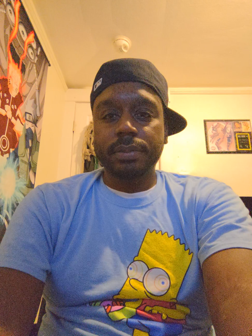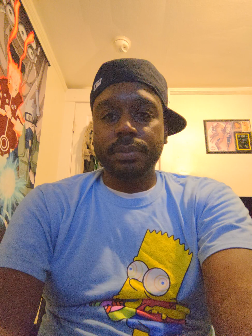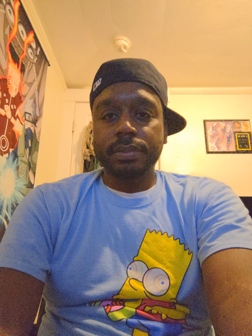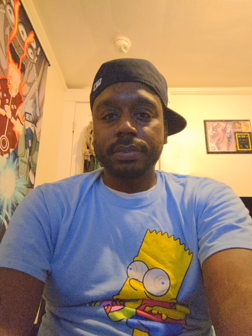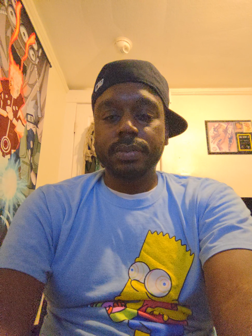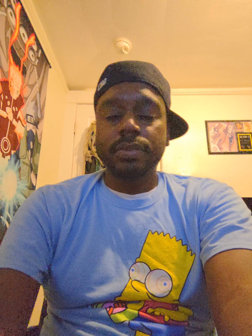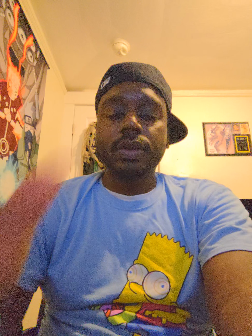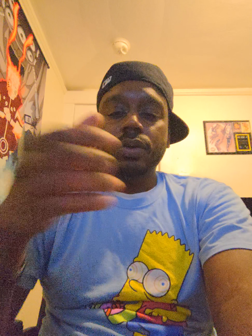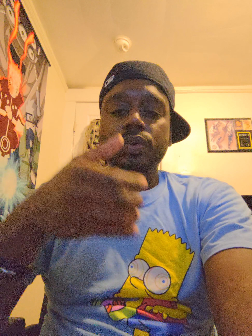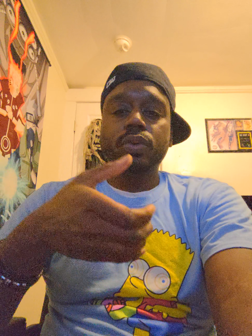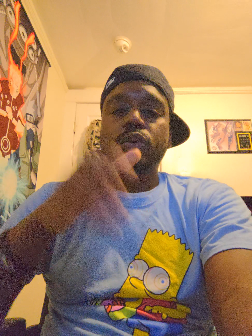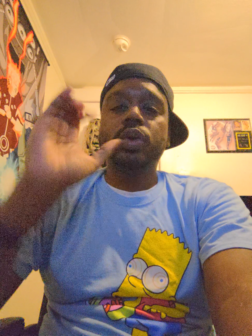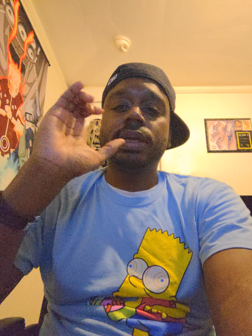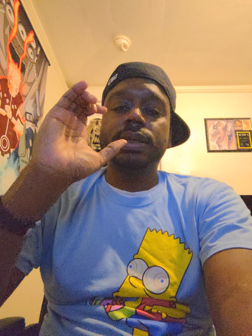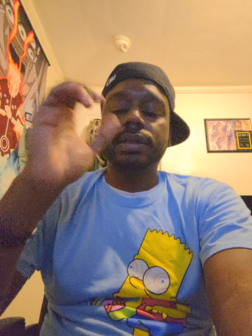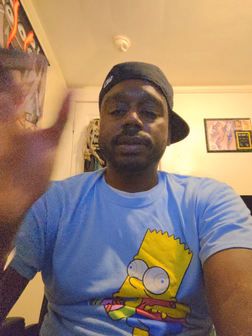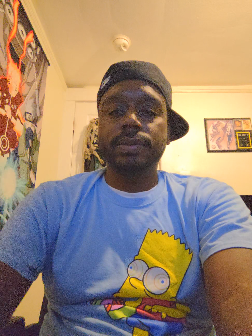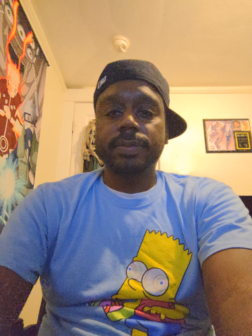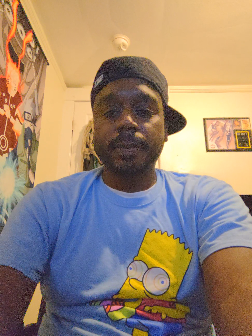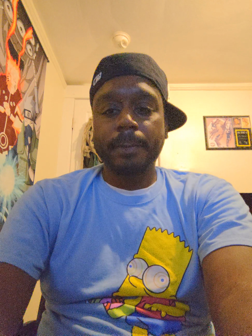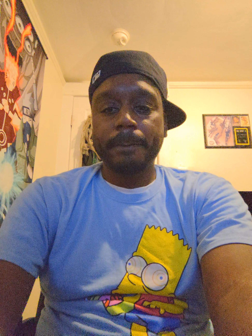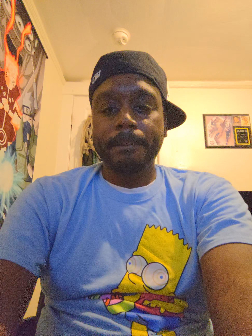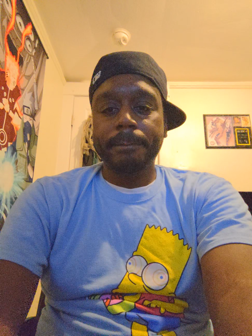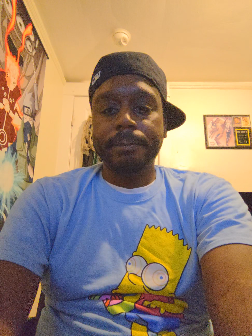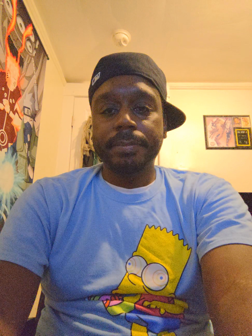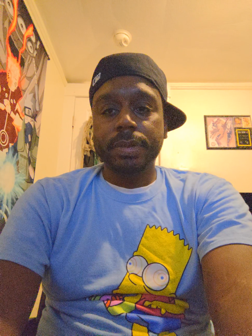drink